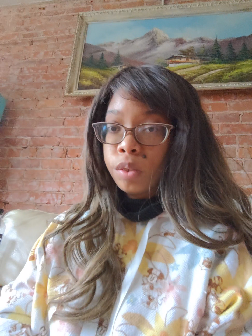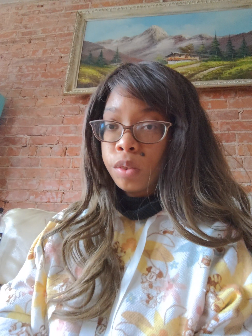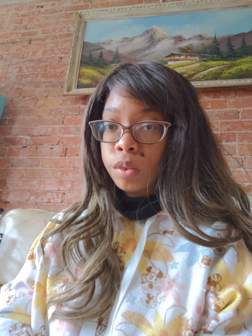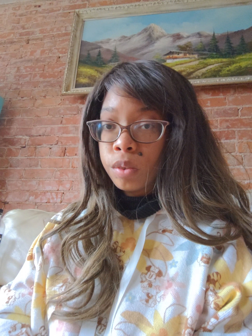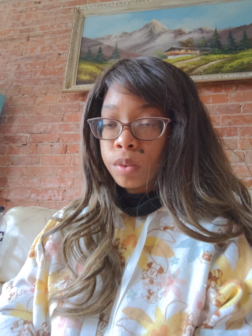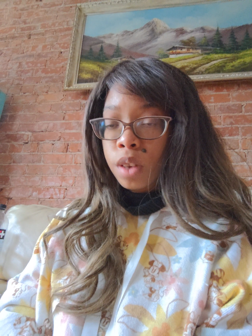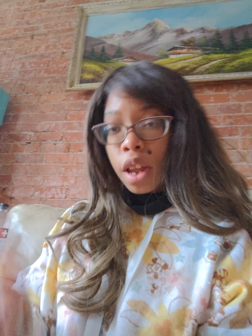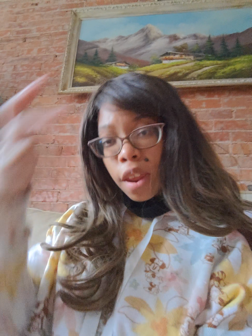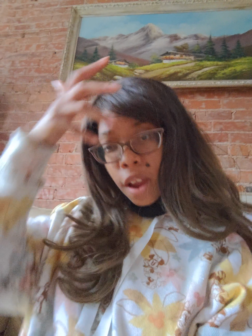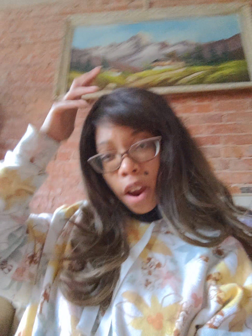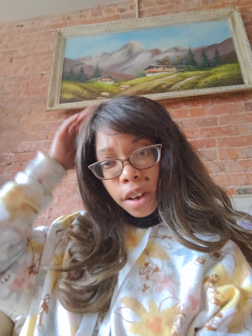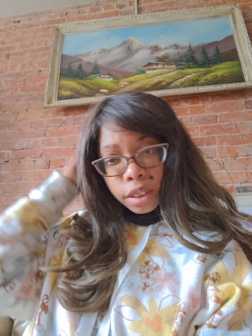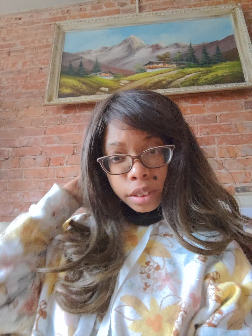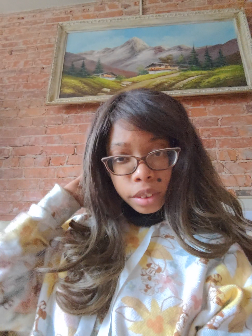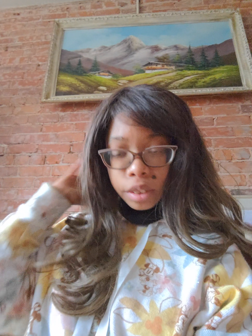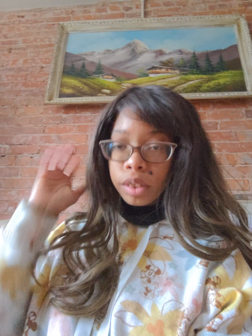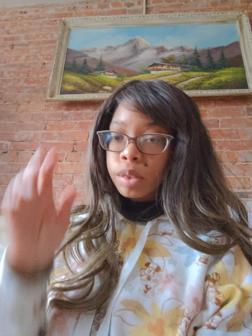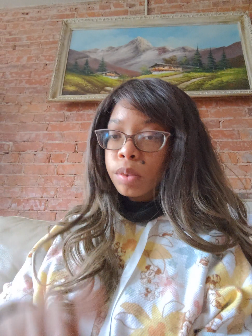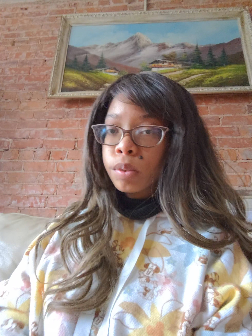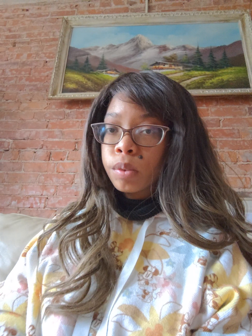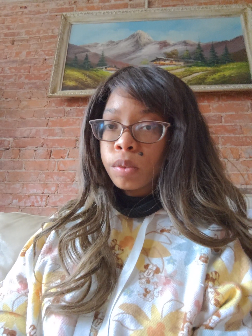lion